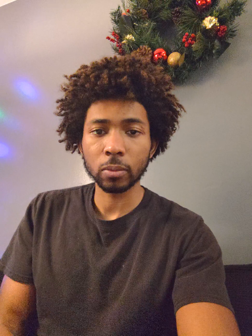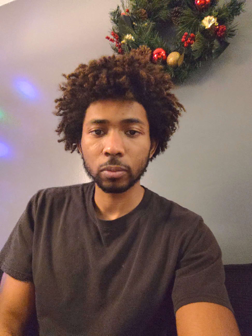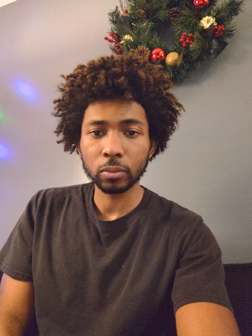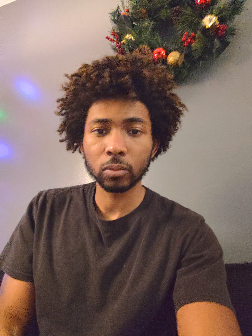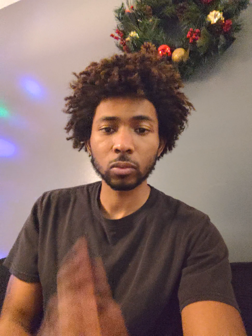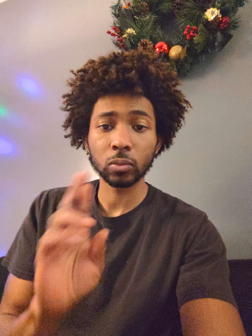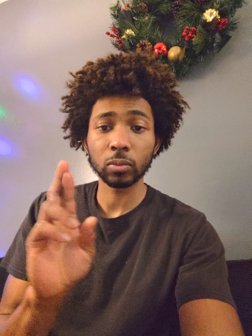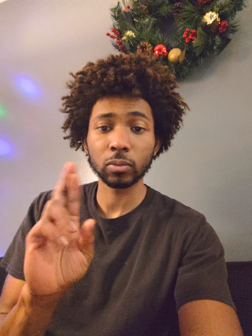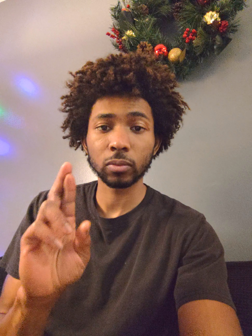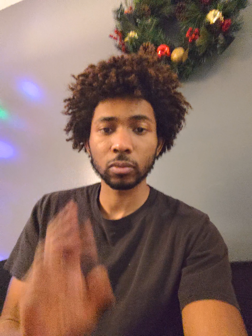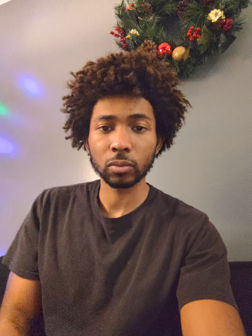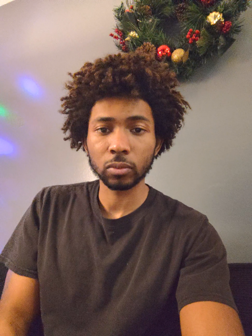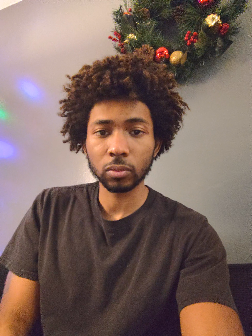refrigerator